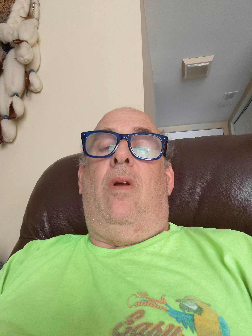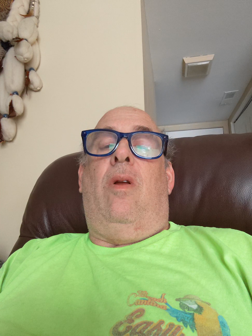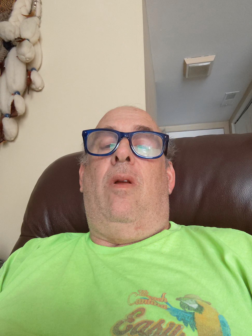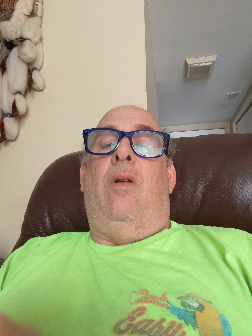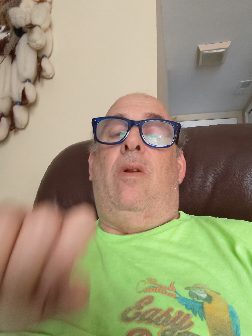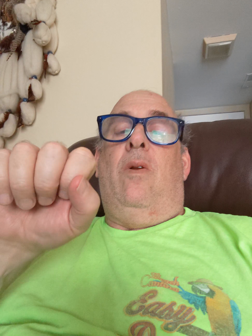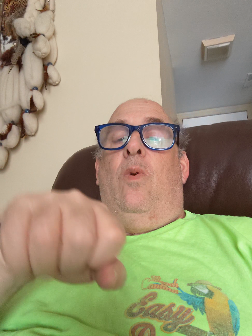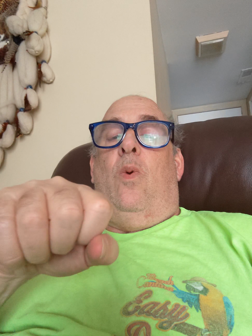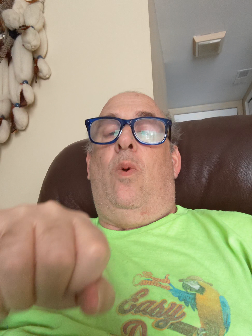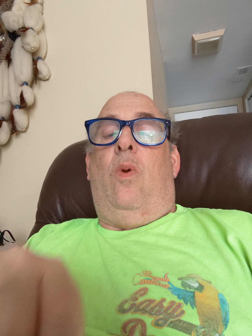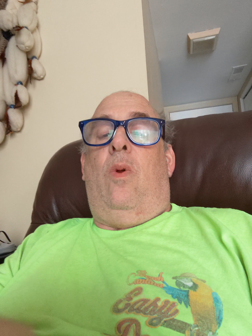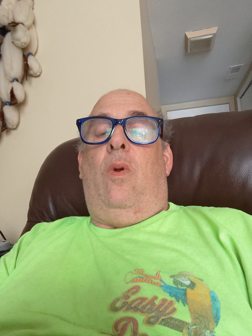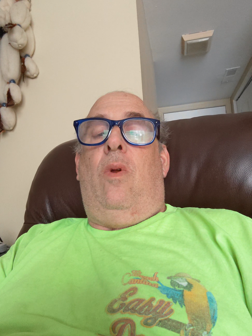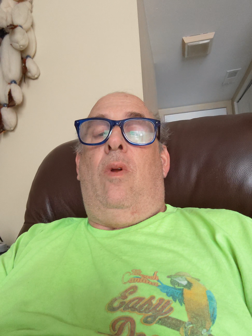shoe